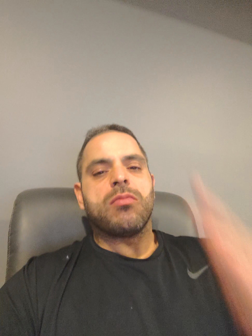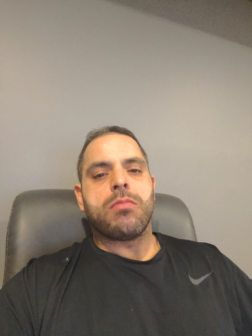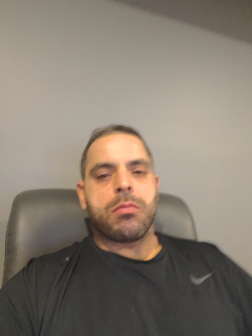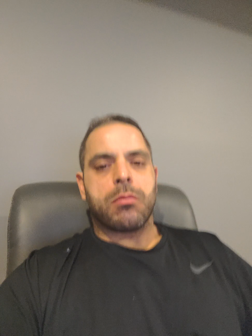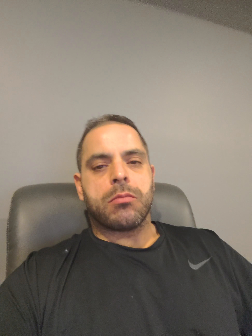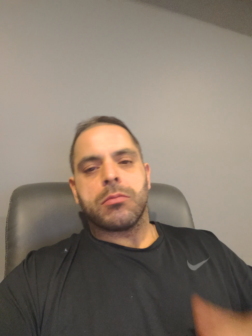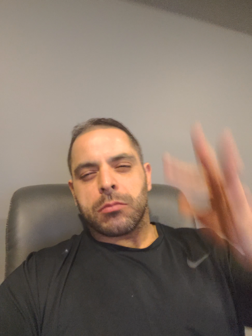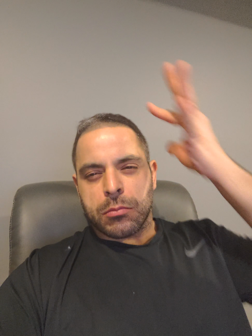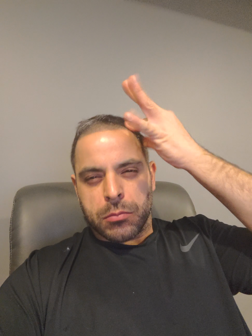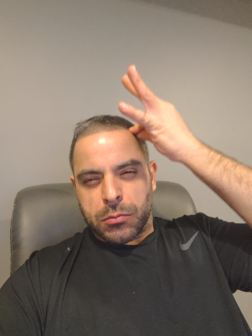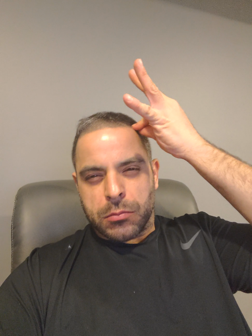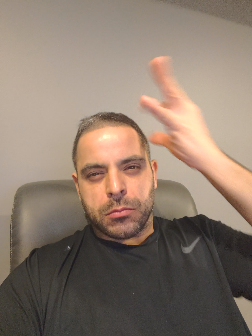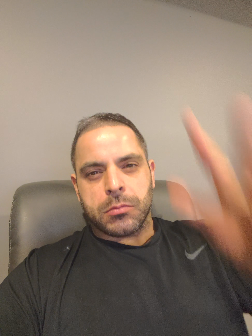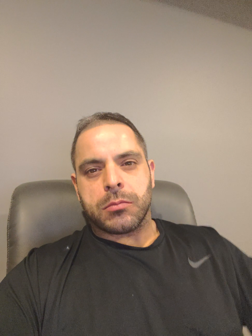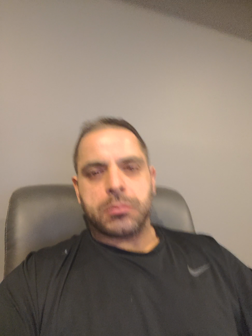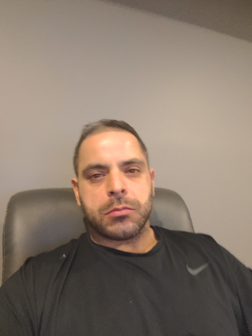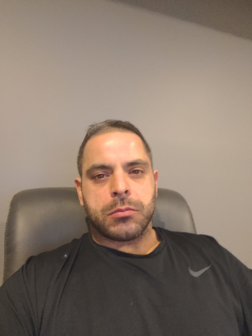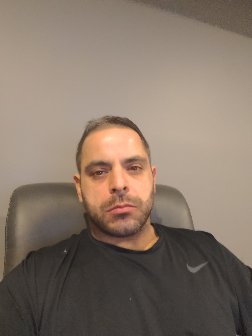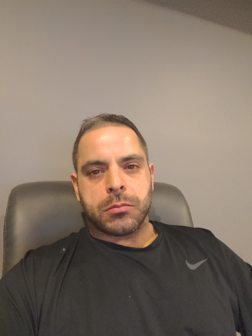hair